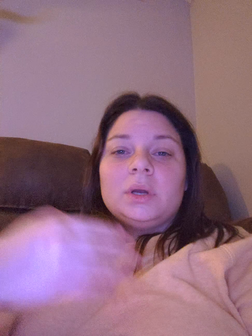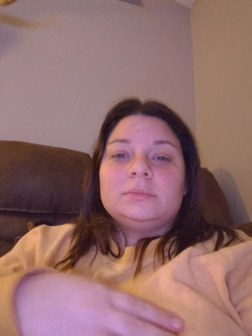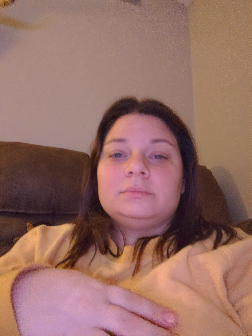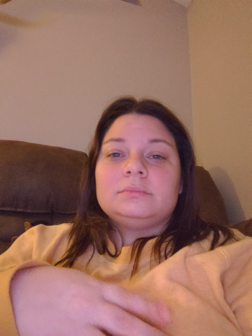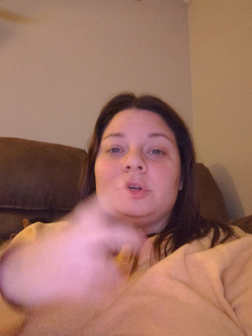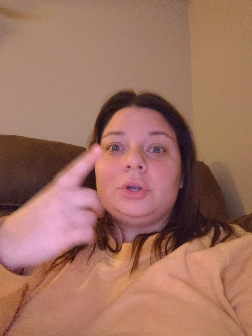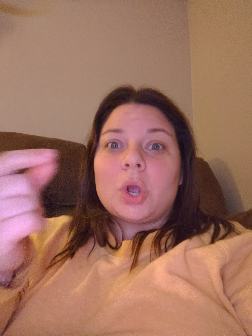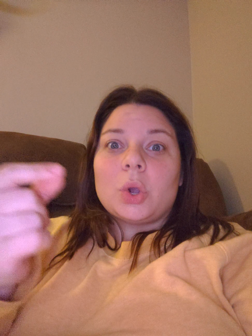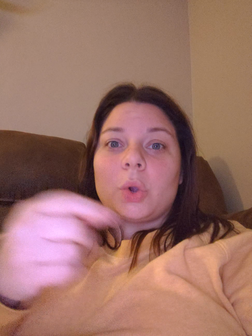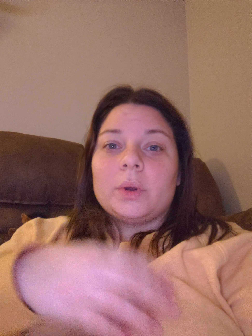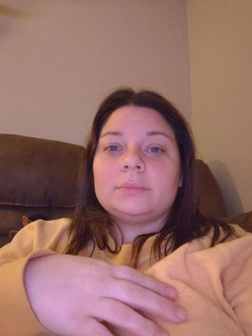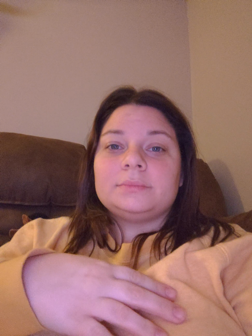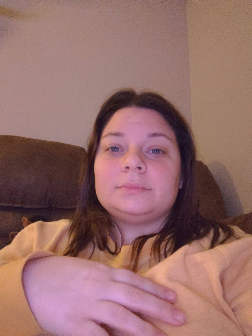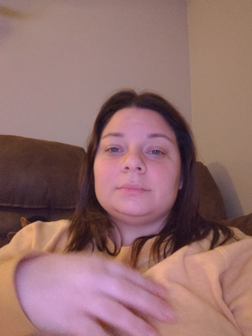go